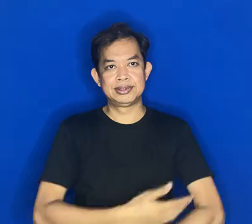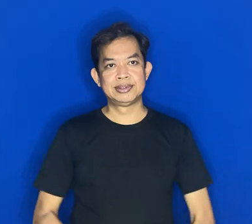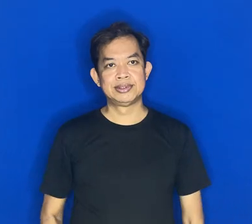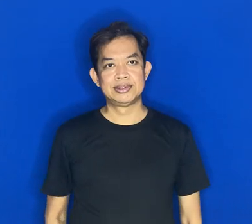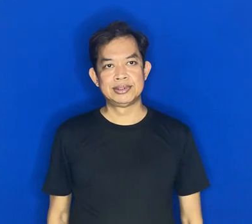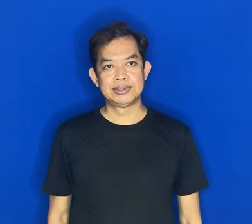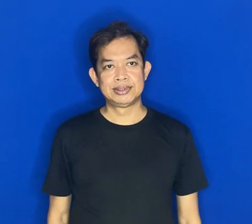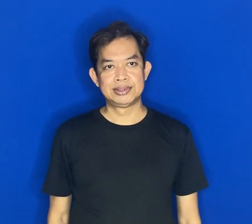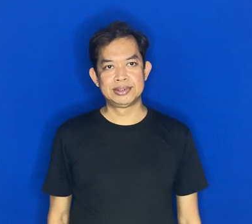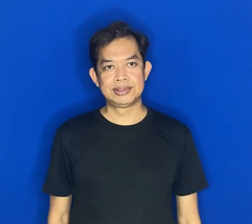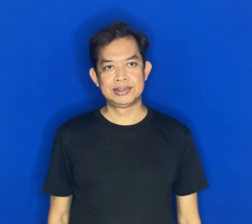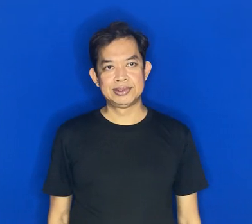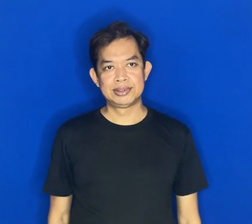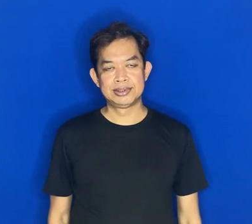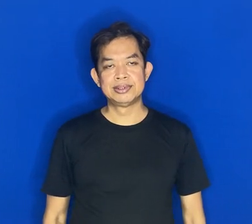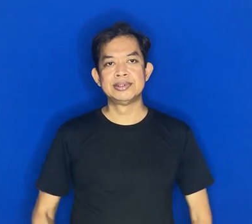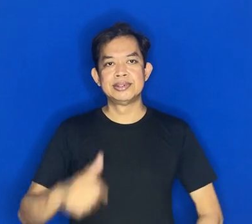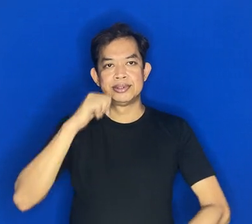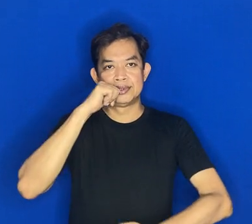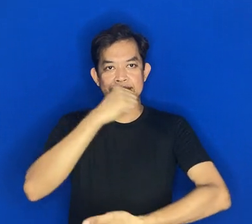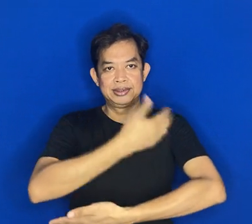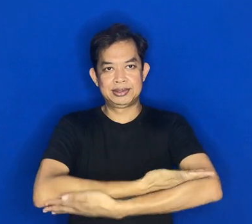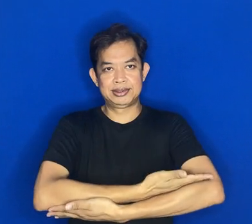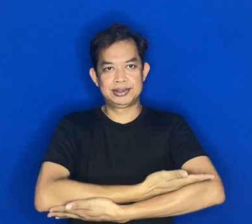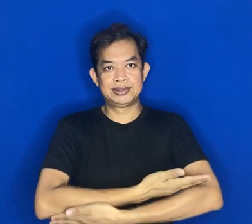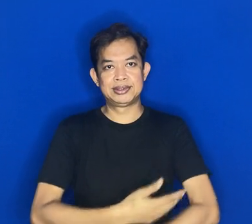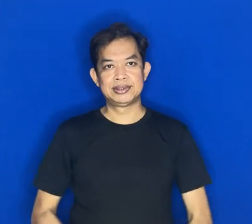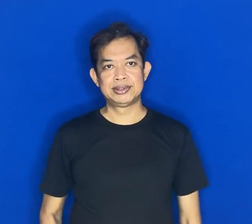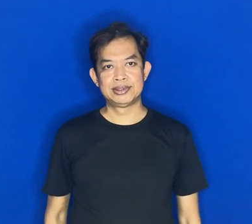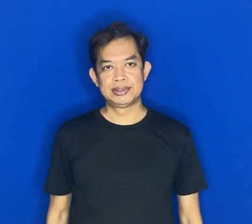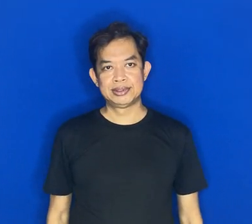daughter